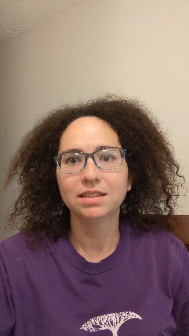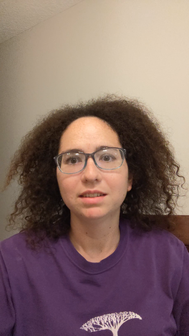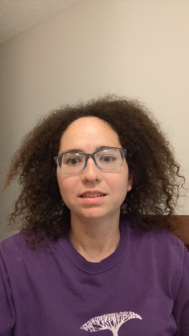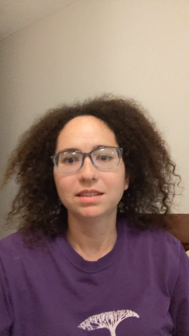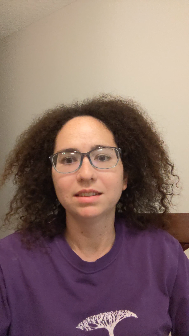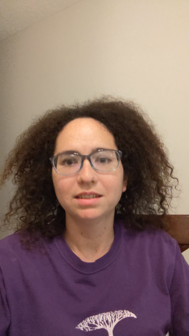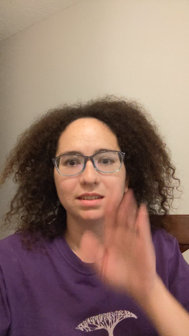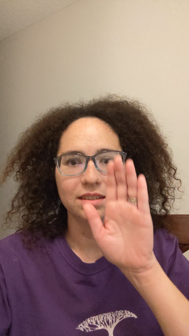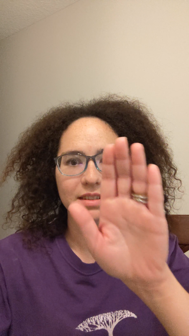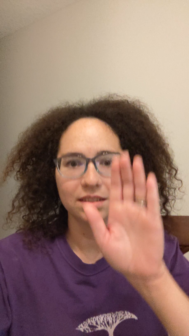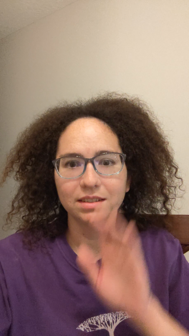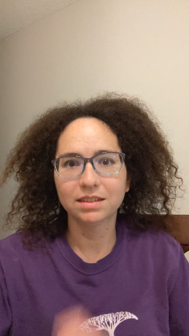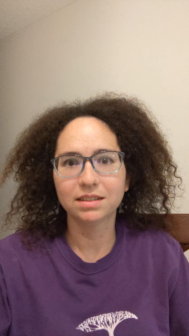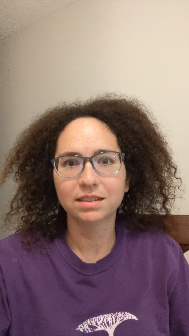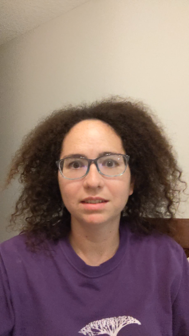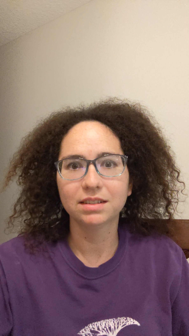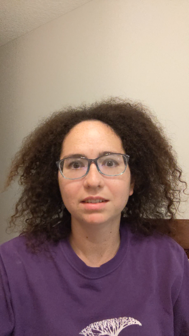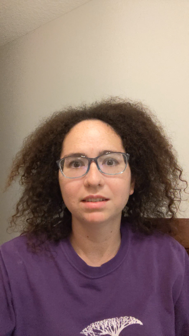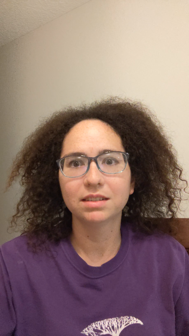push